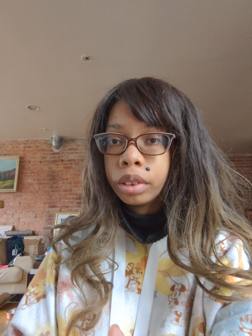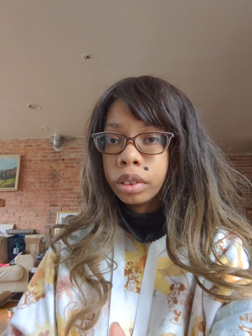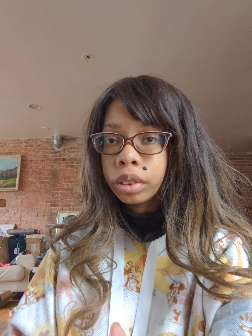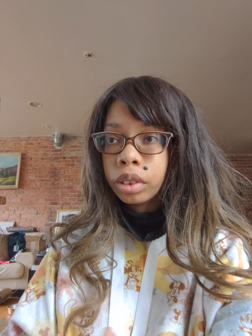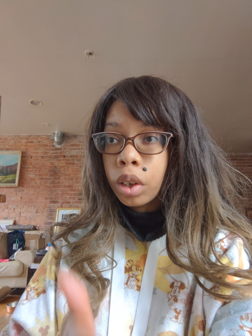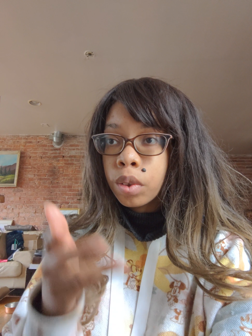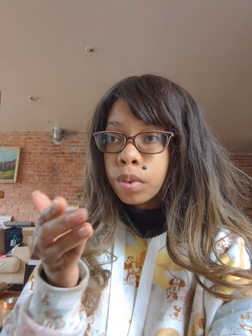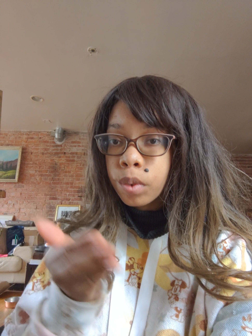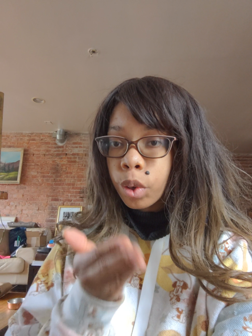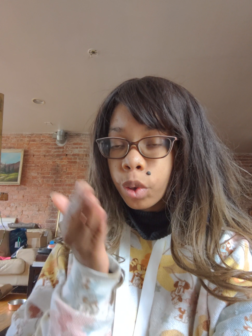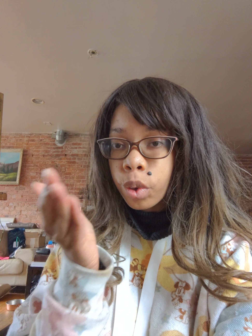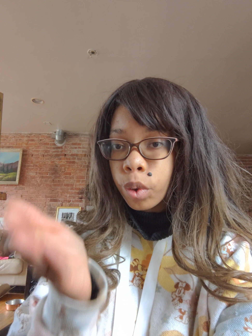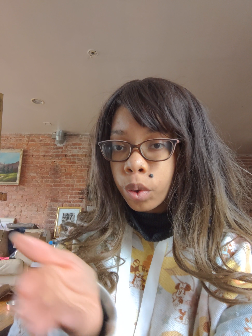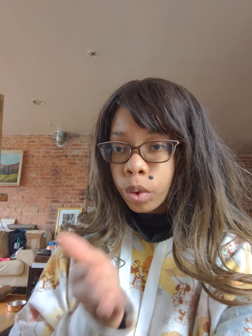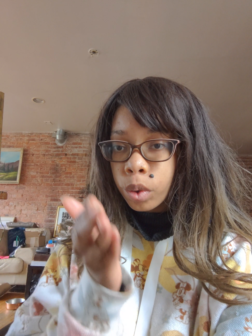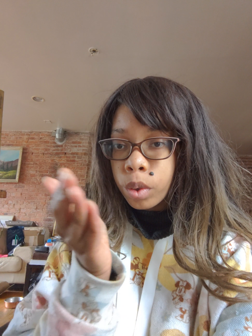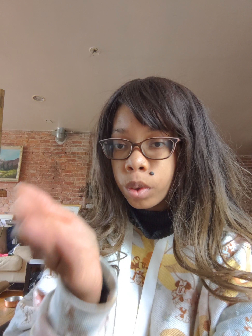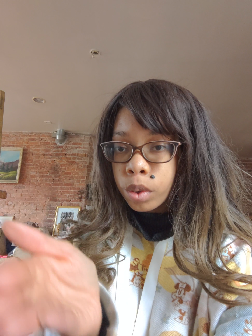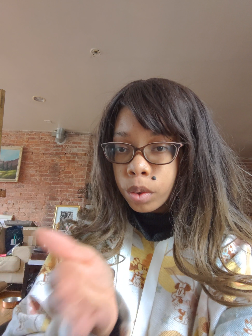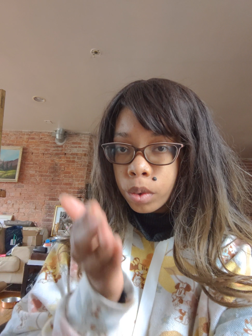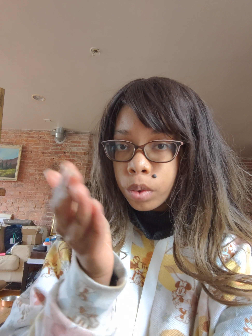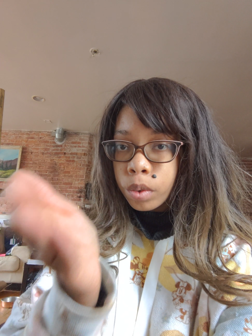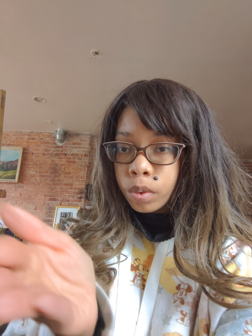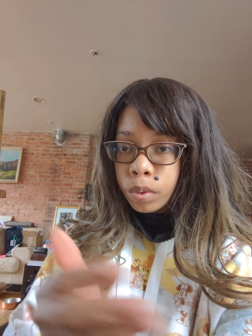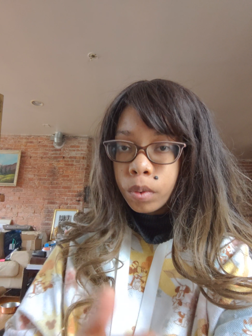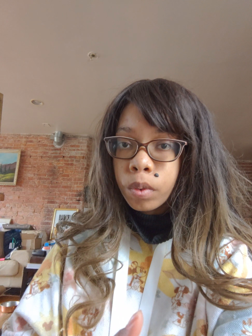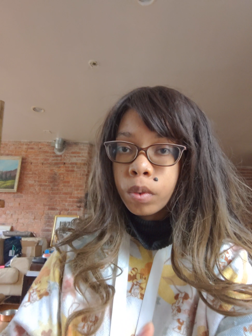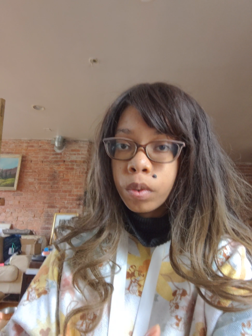boat